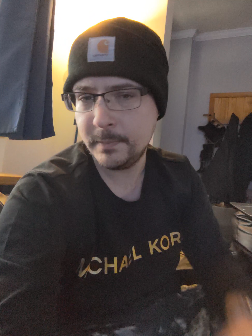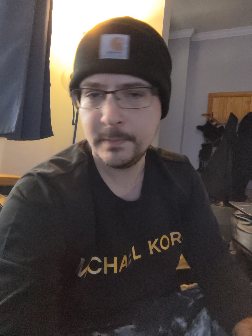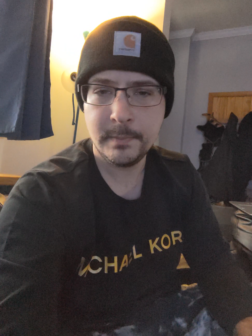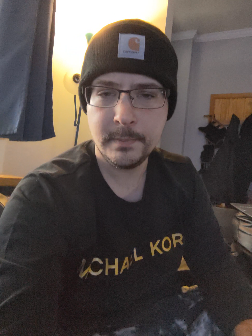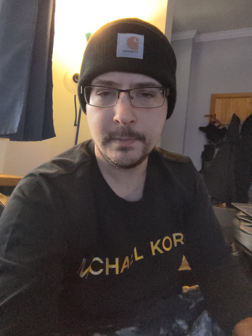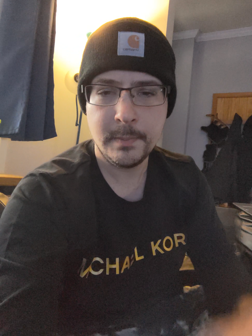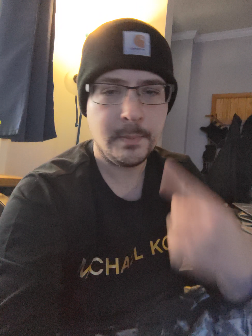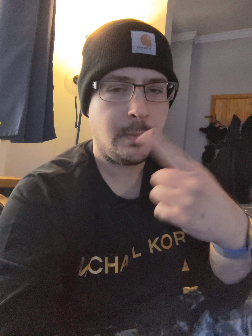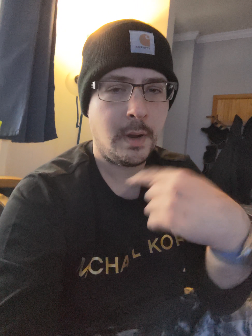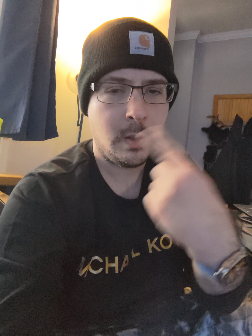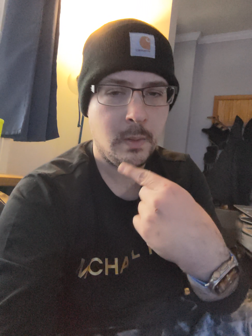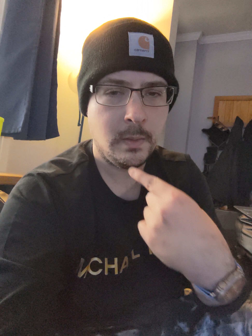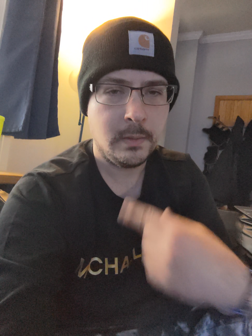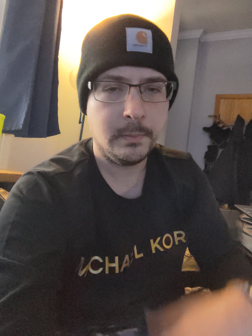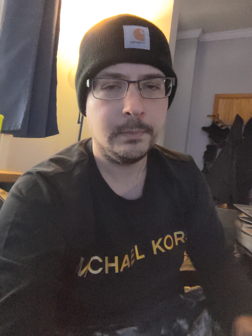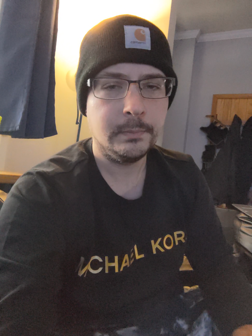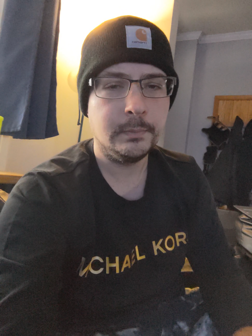mouth